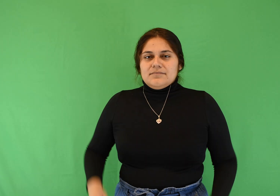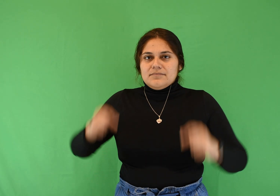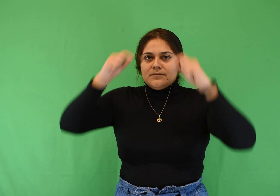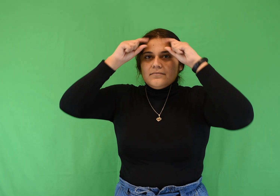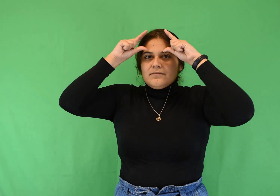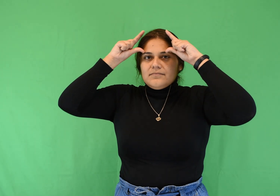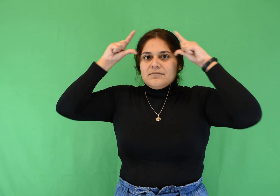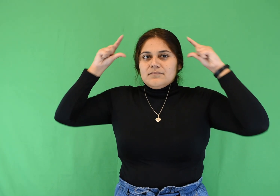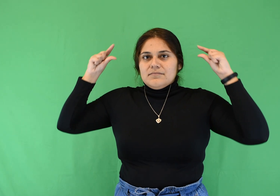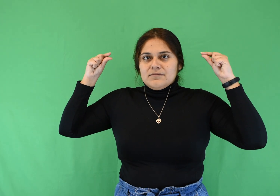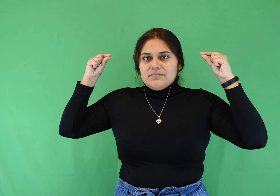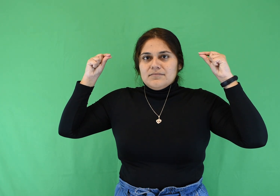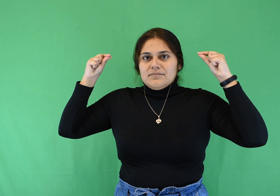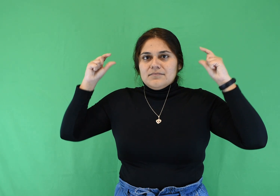enfermero